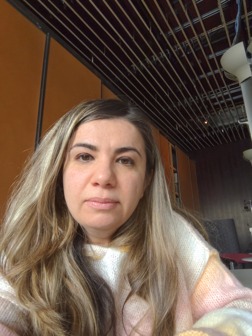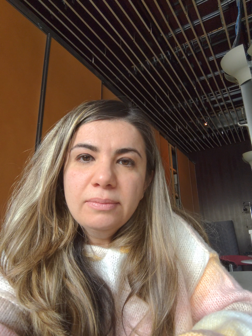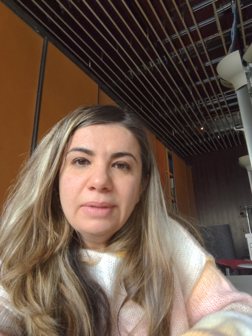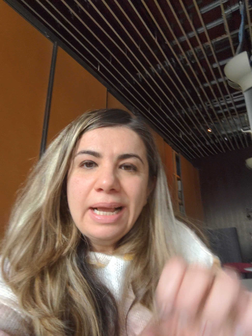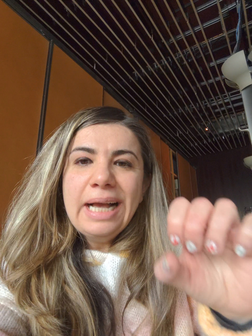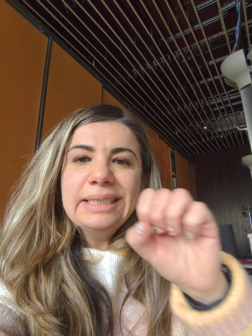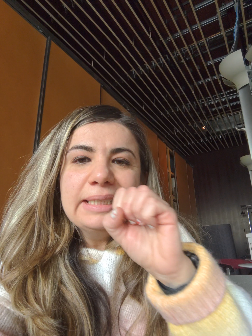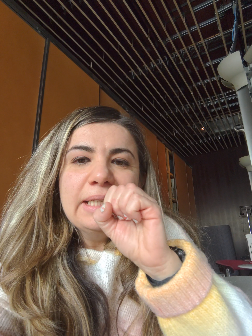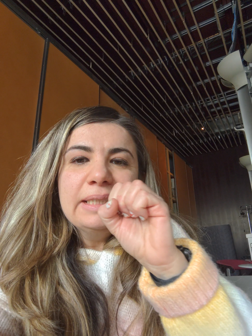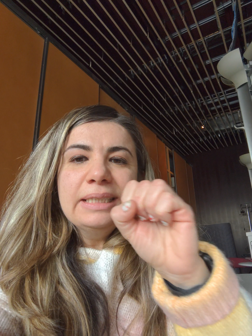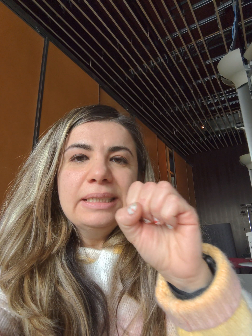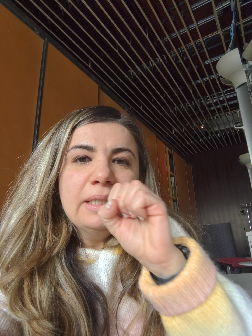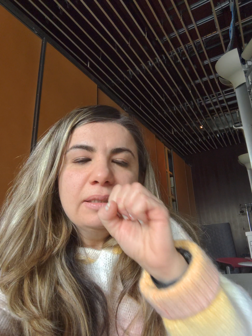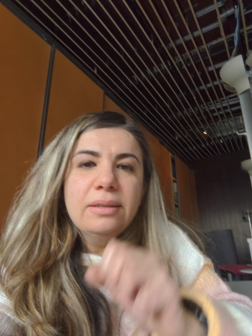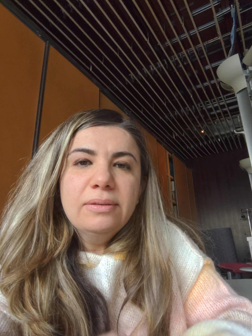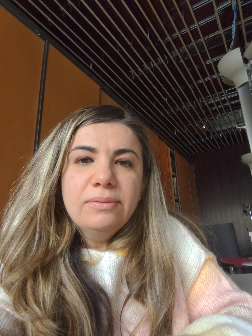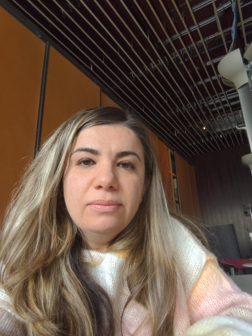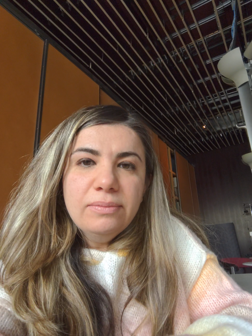carrot